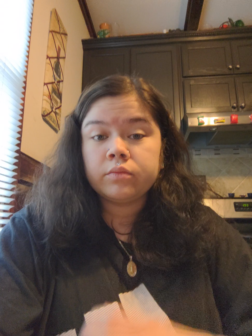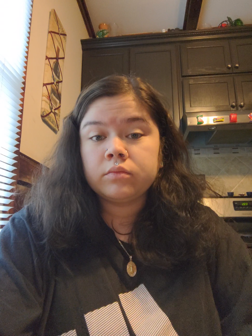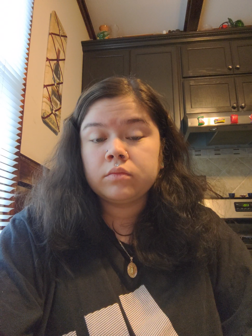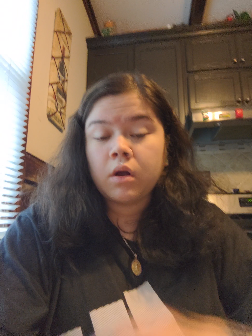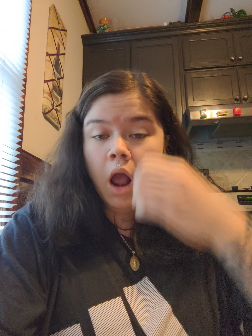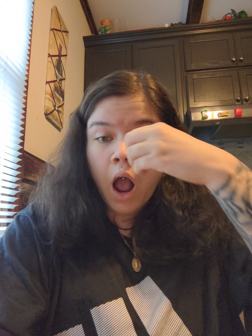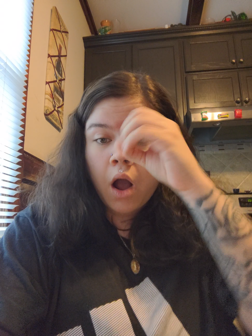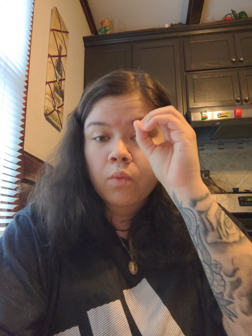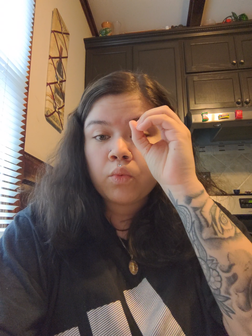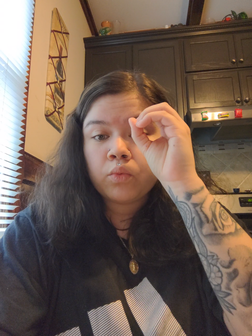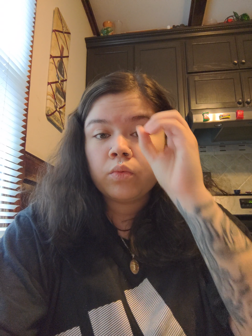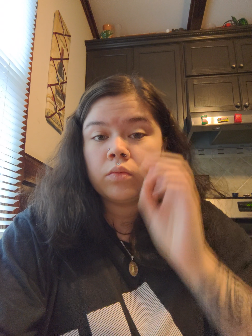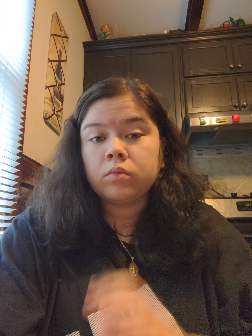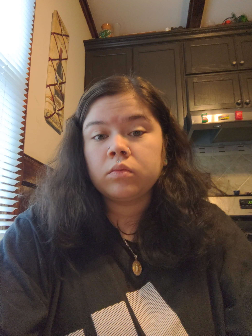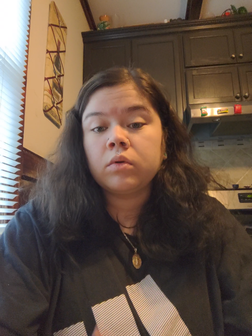owl